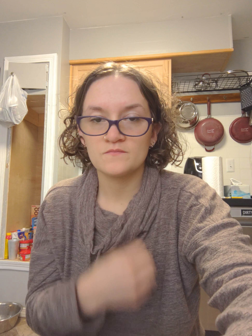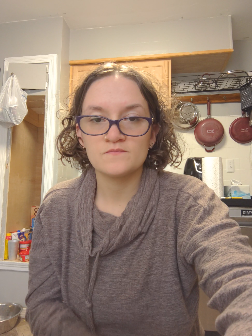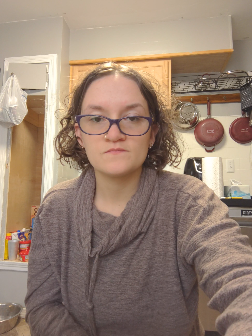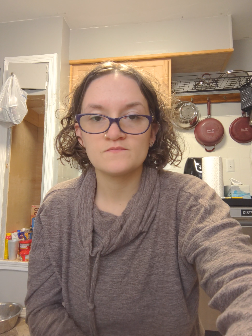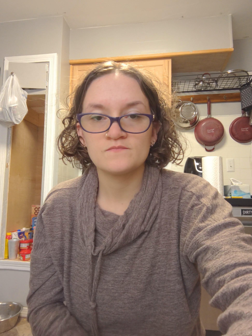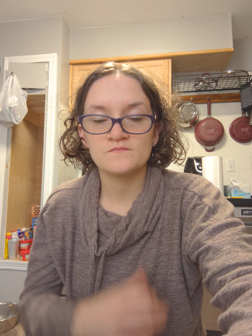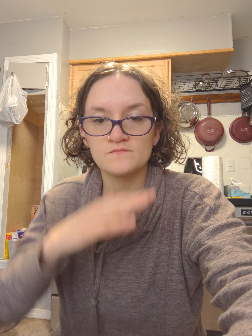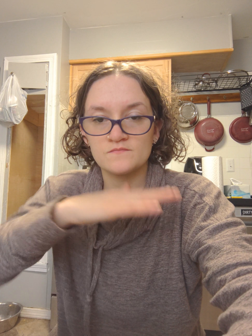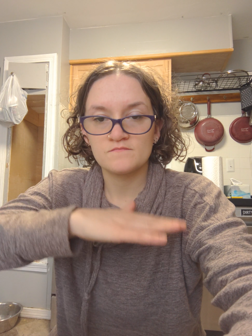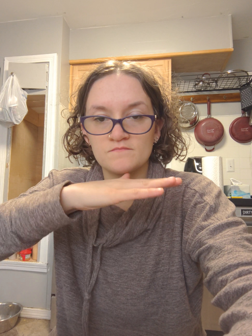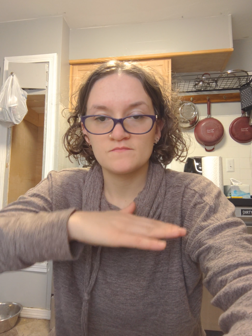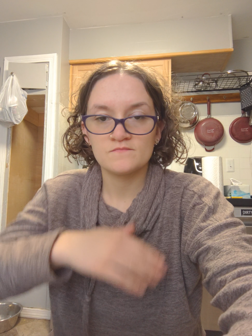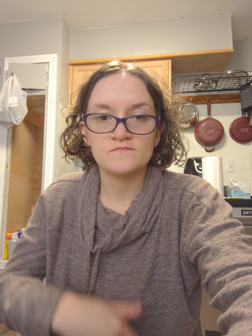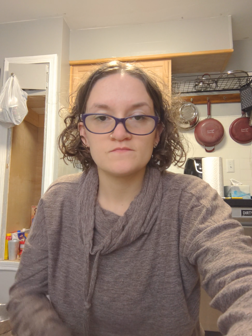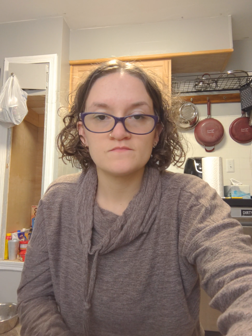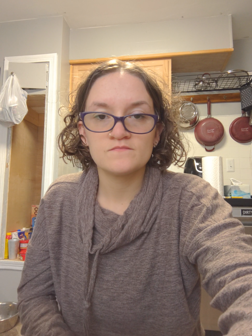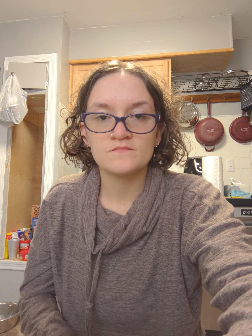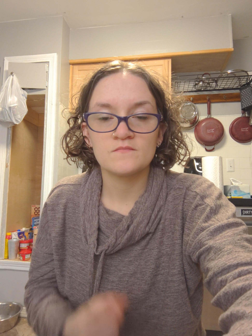table